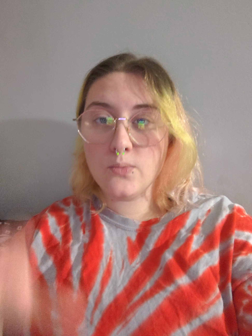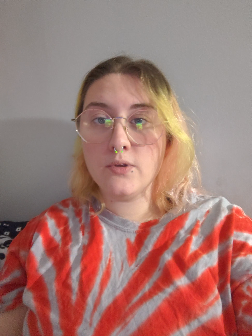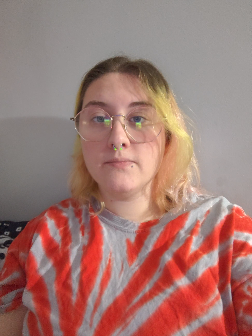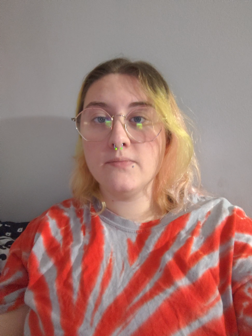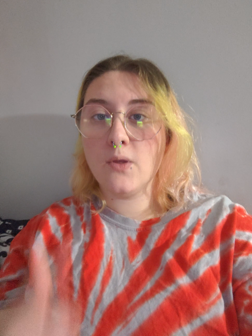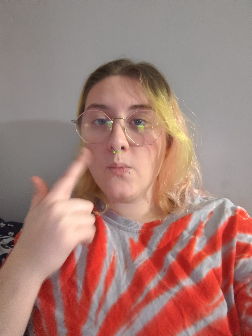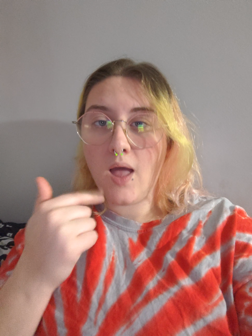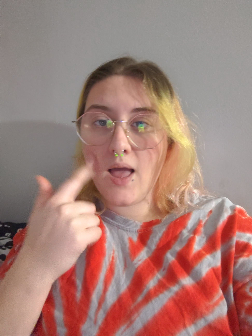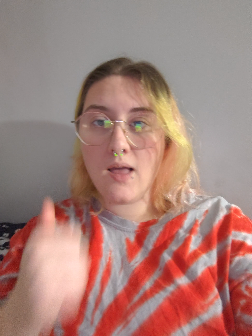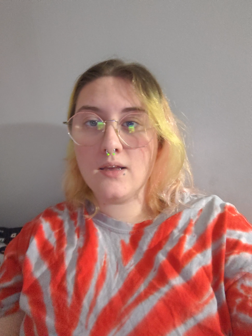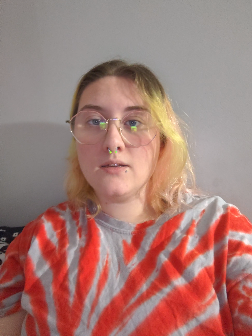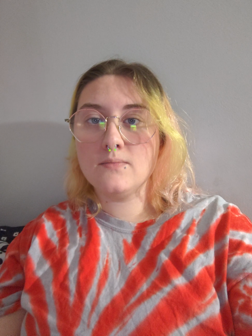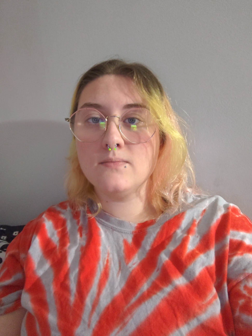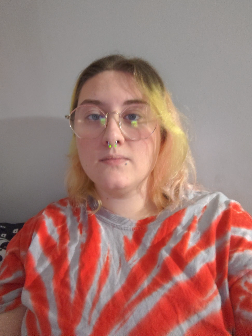cry